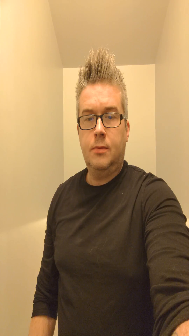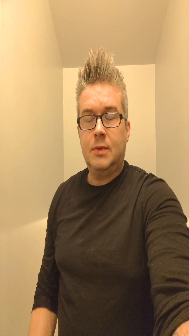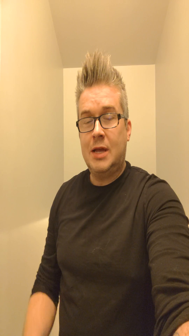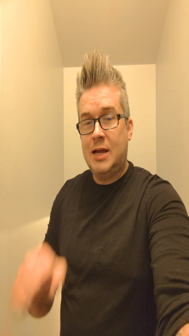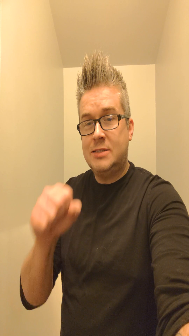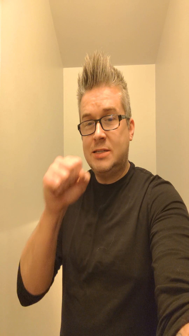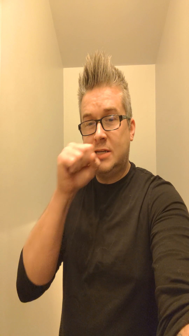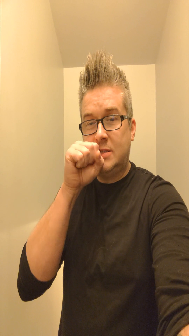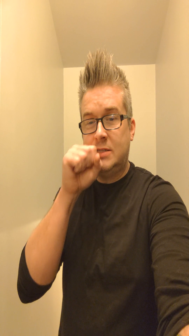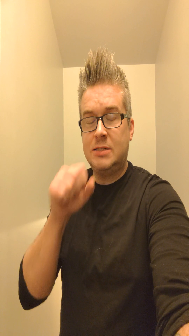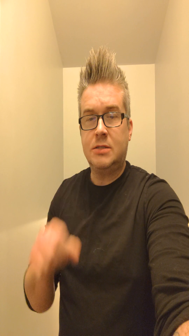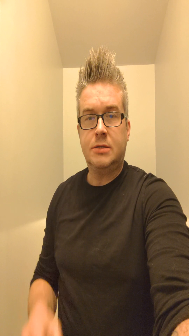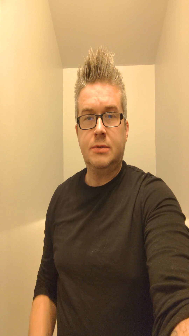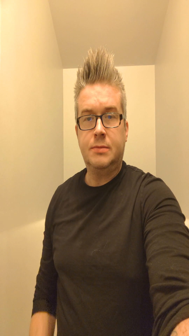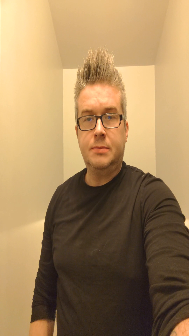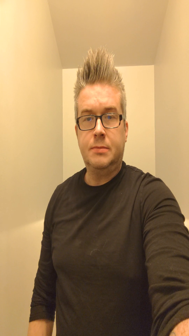carrot